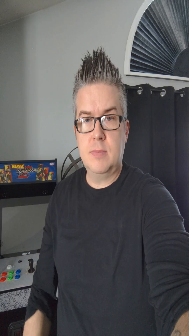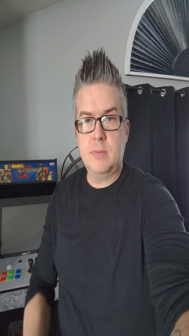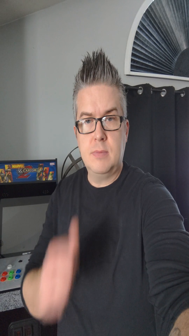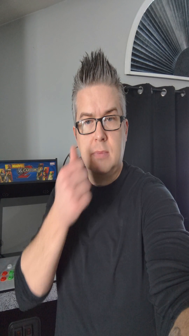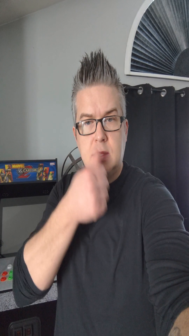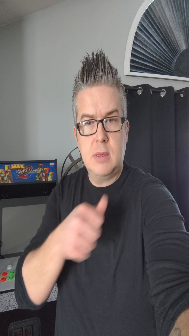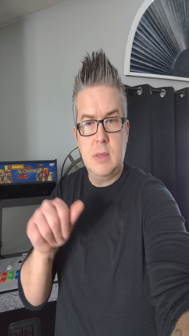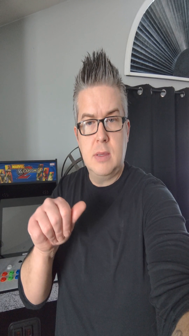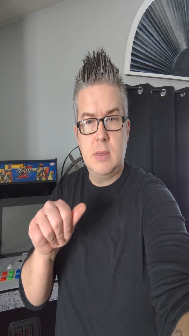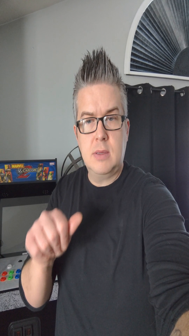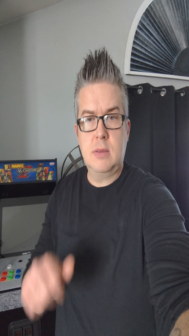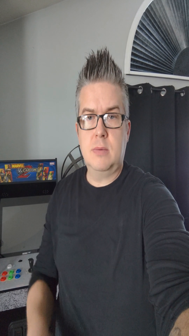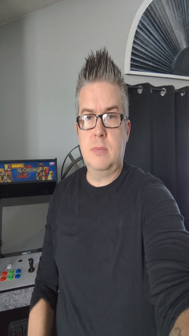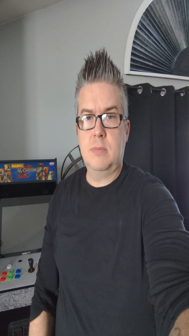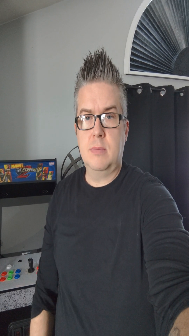any